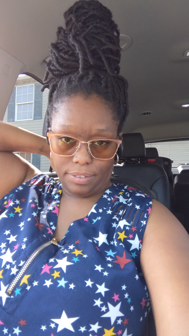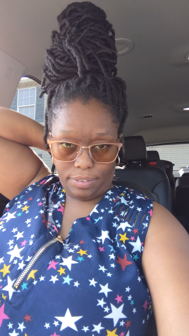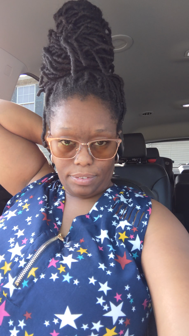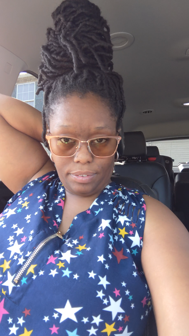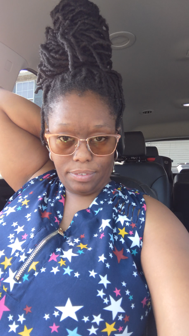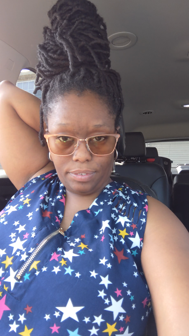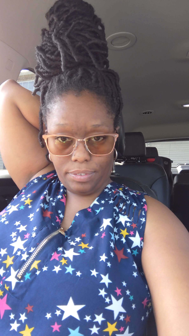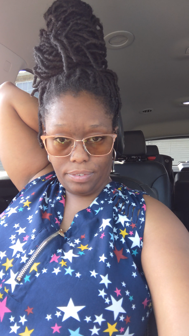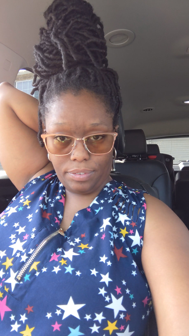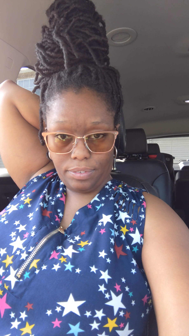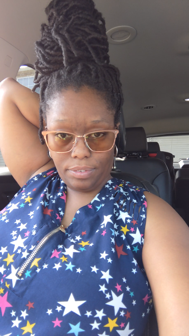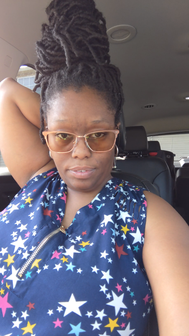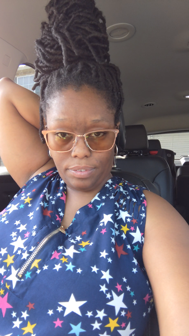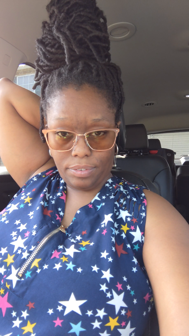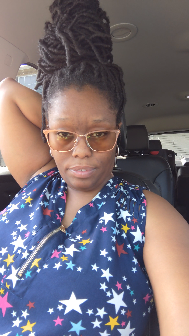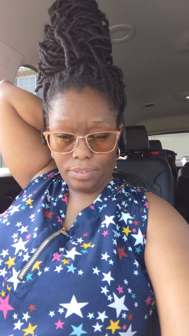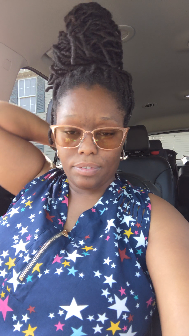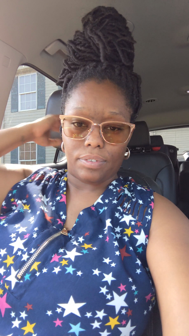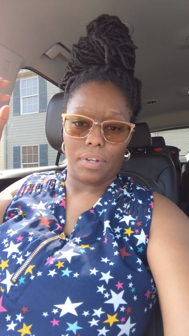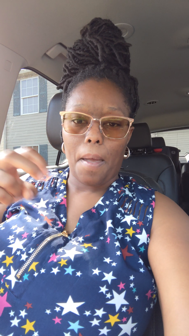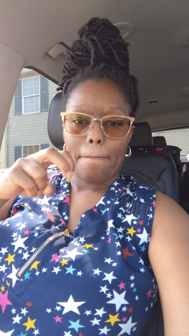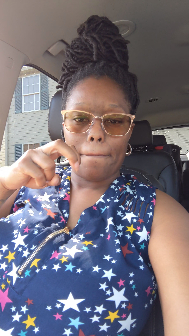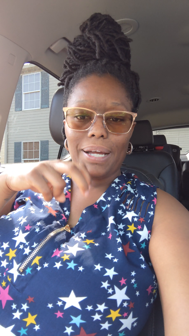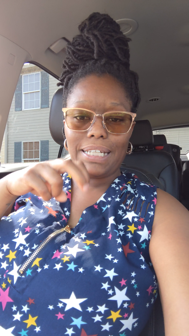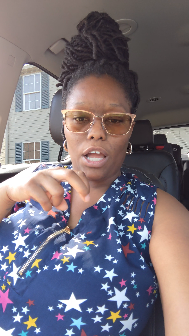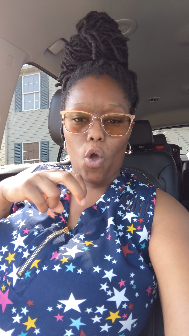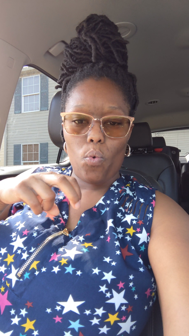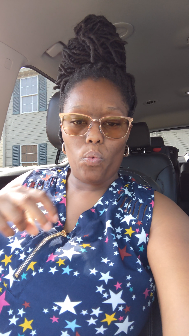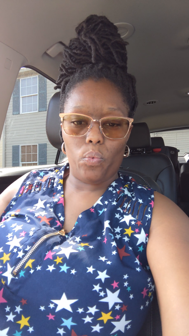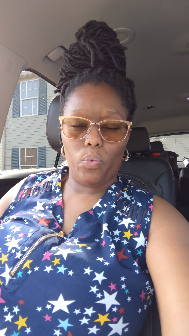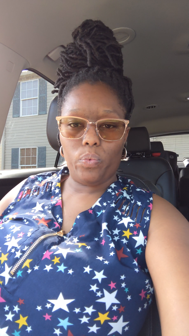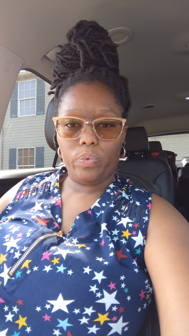potato